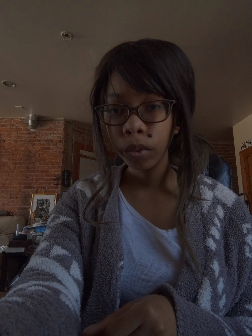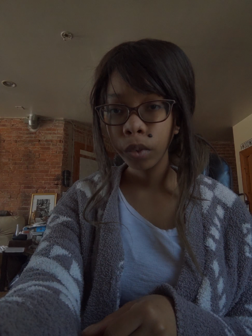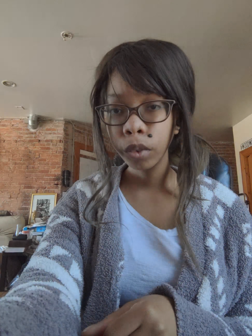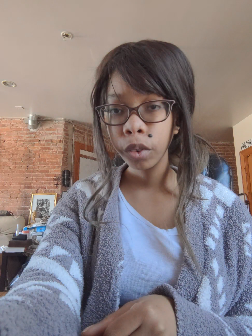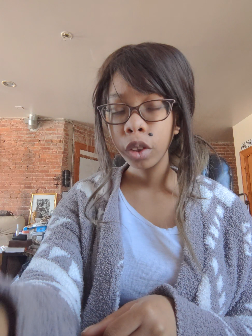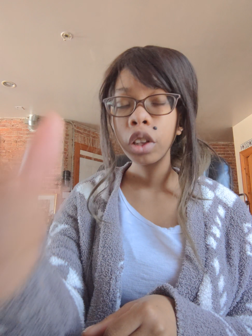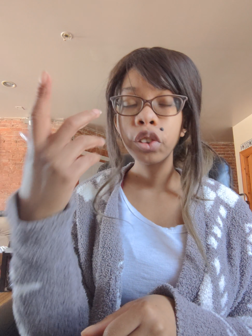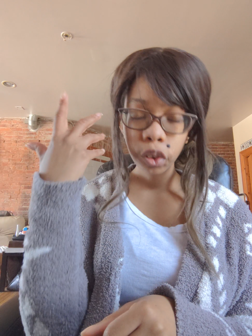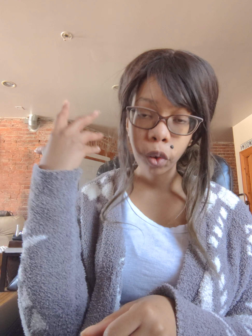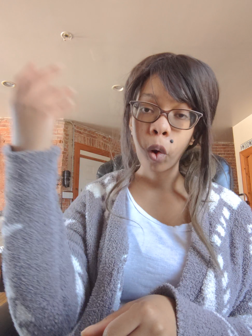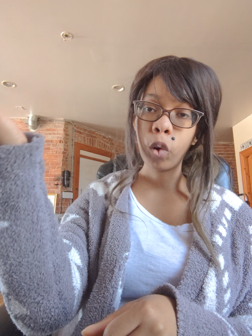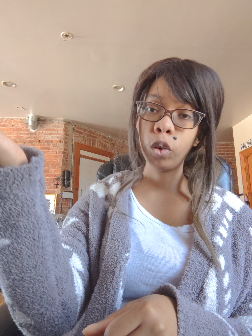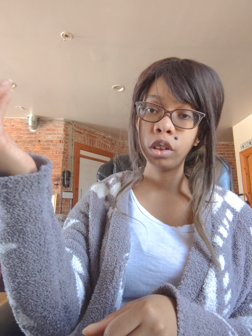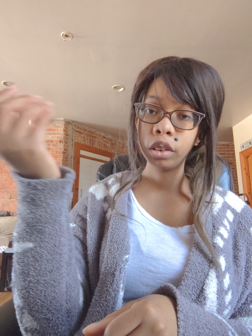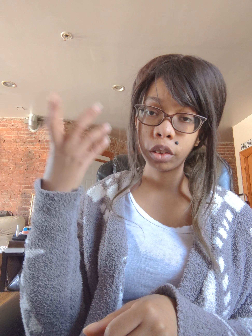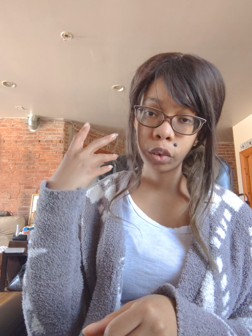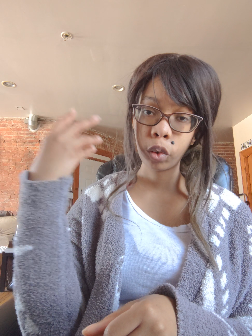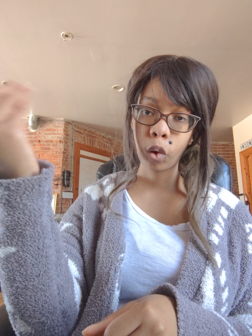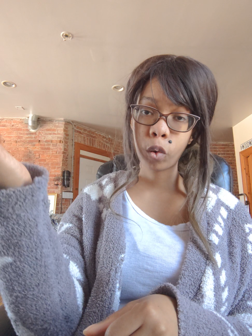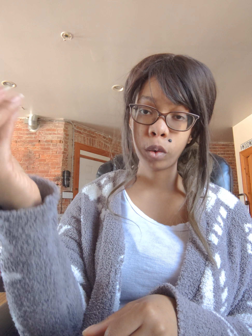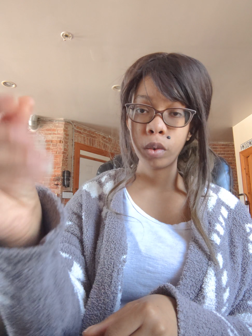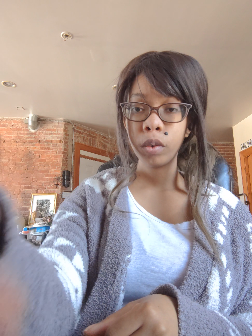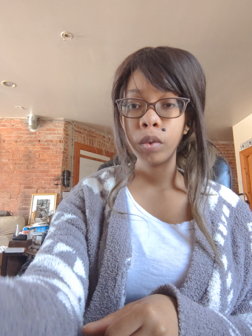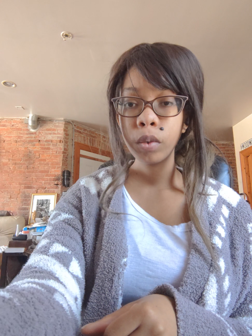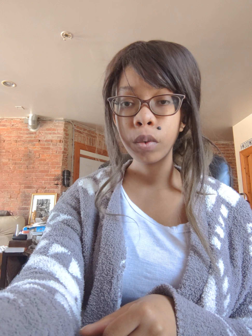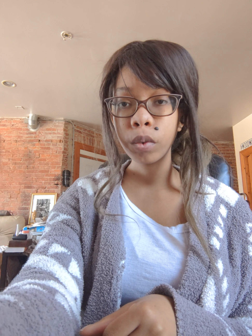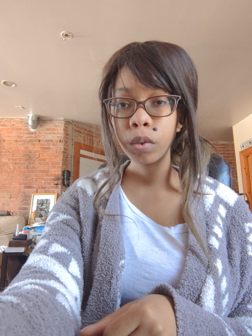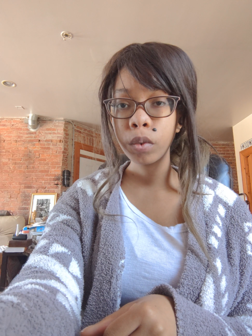go